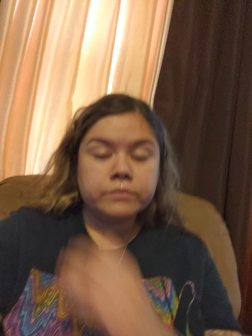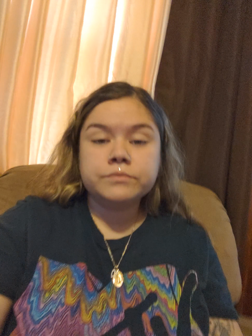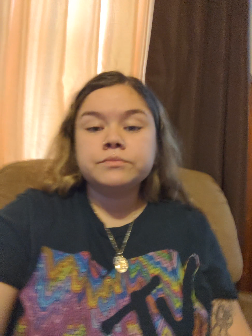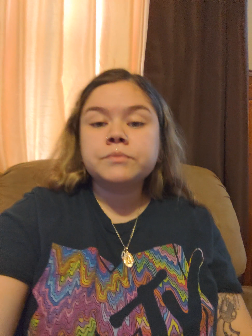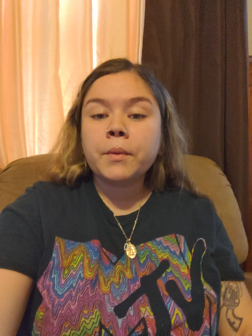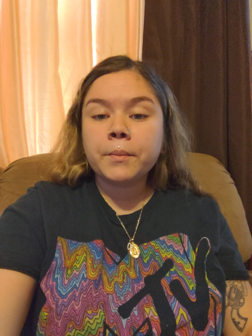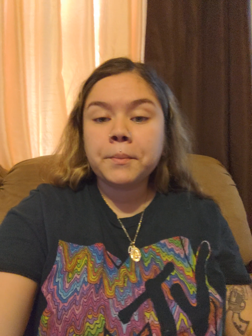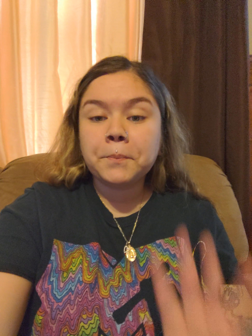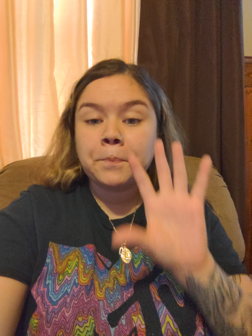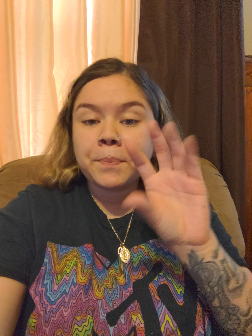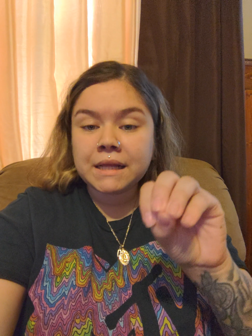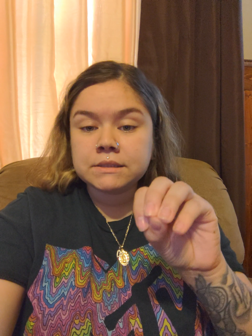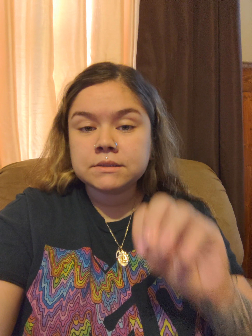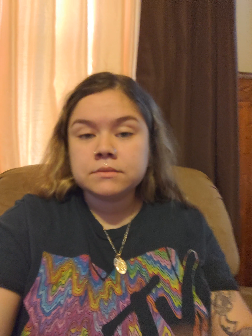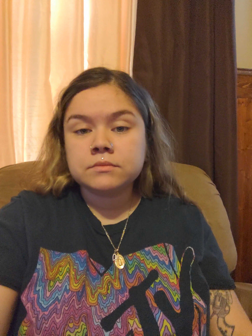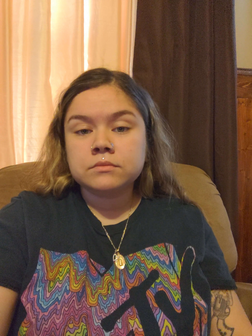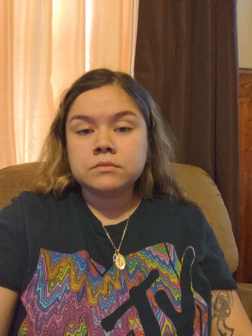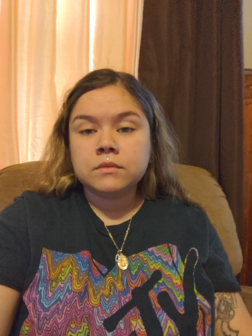bite